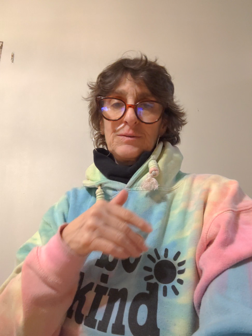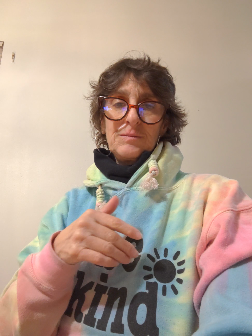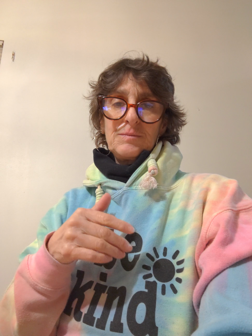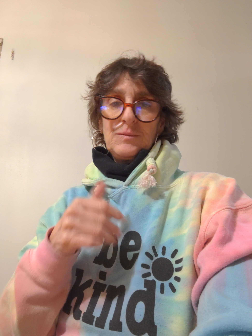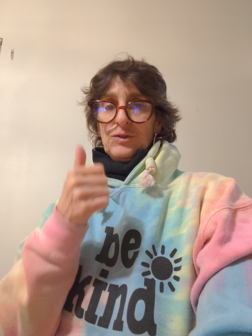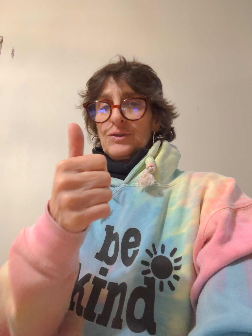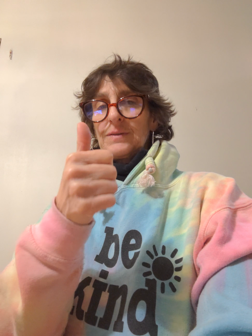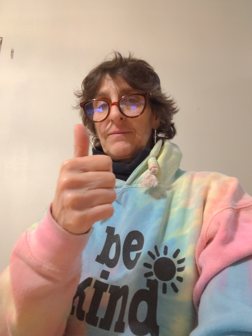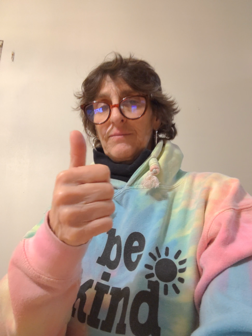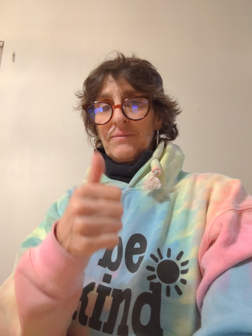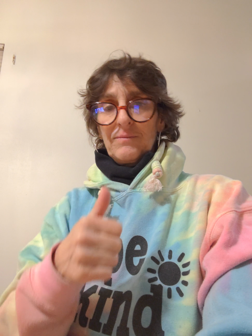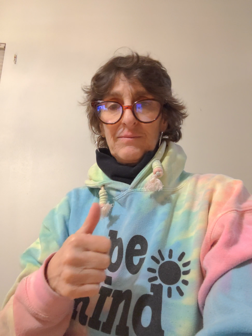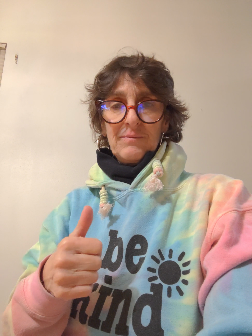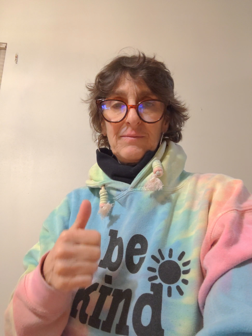yourself